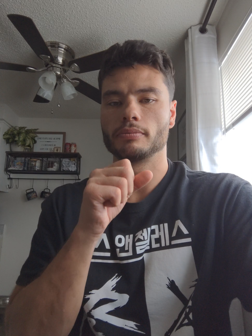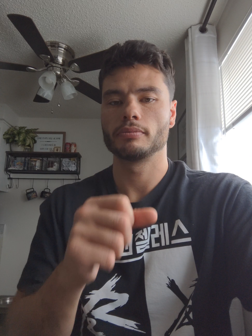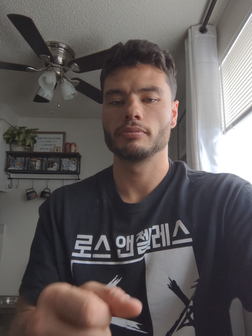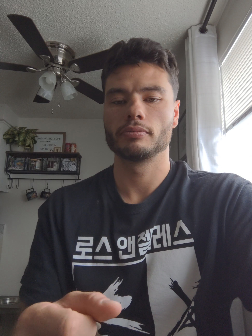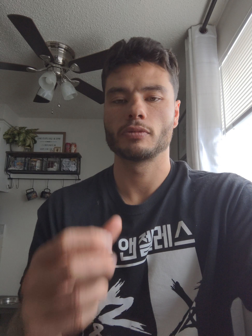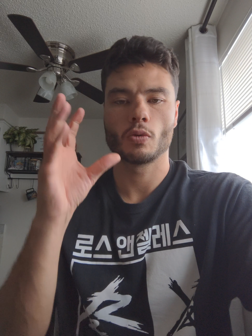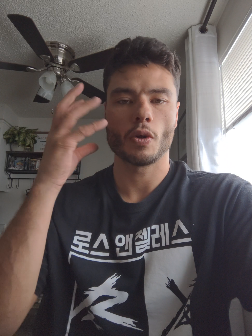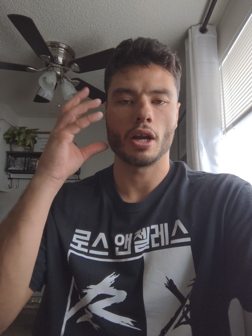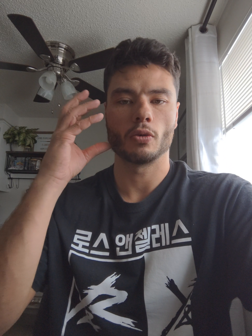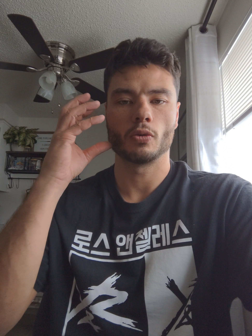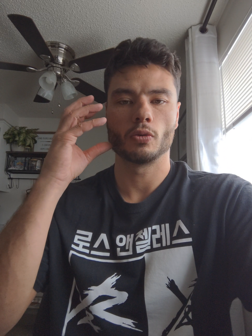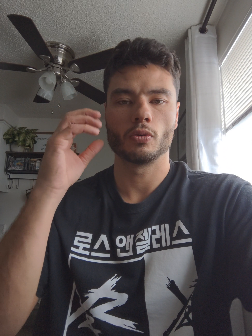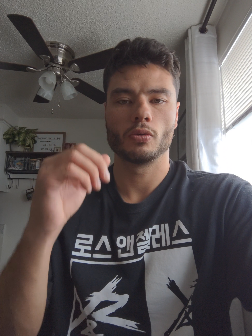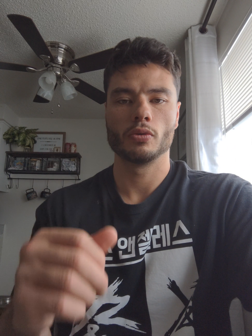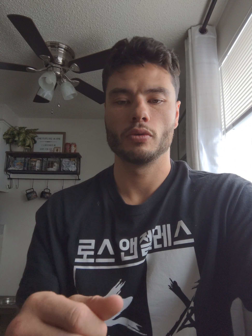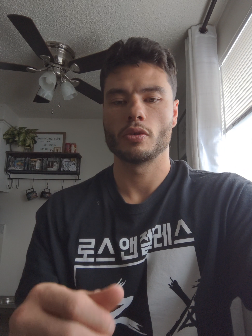radio